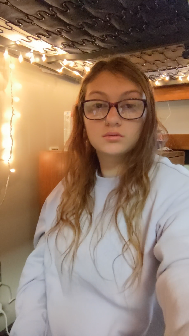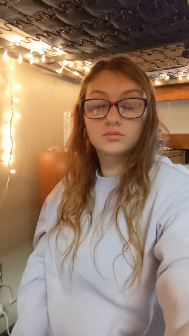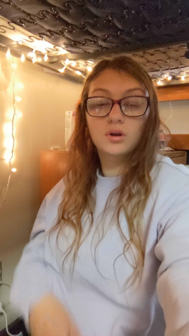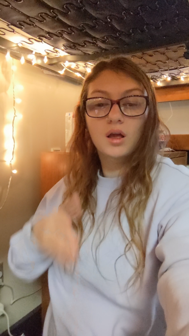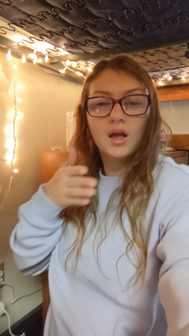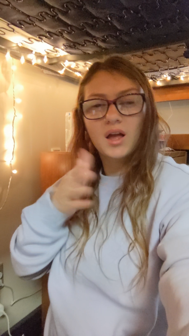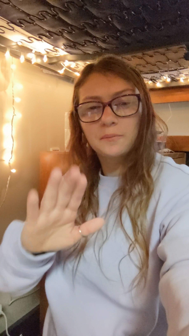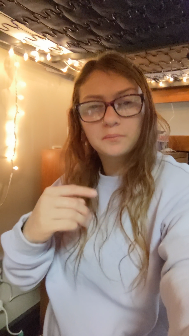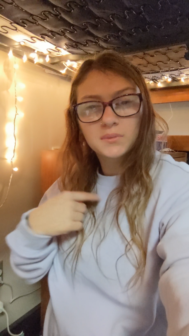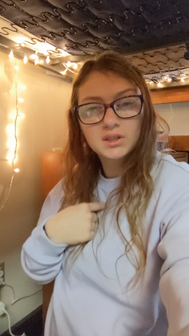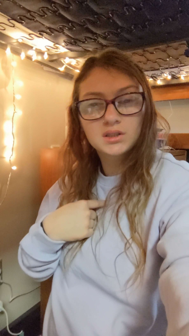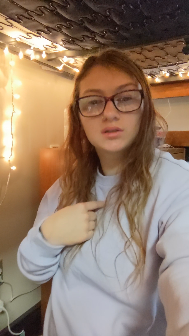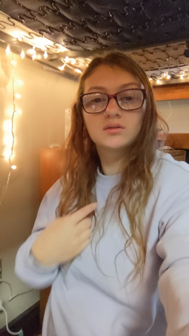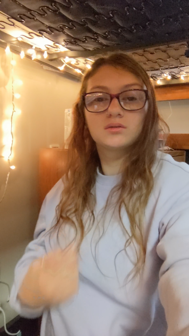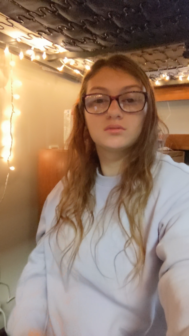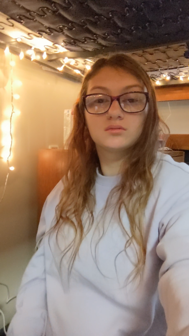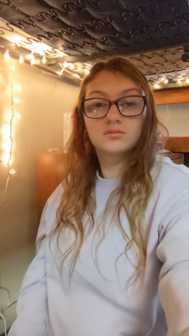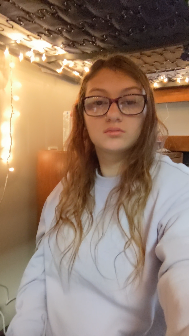let me